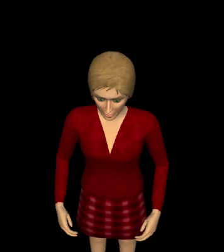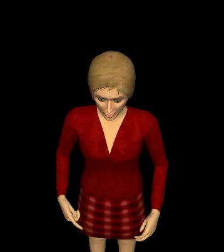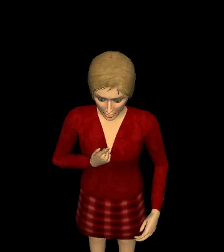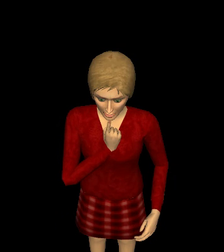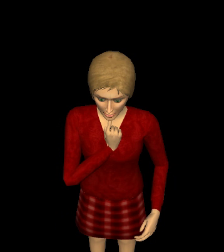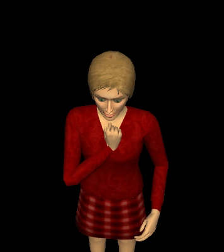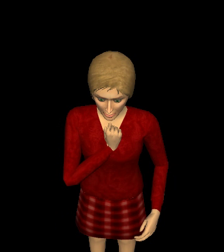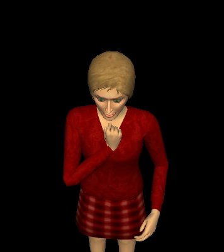يونيو